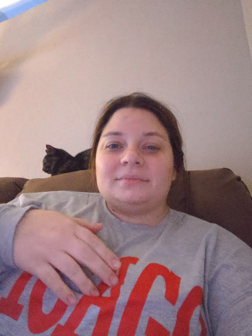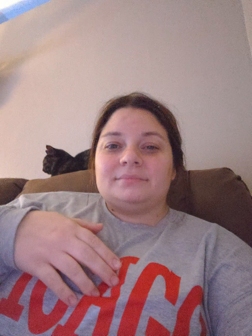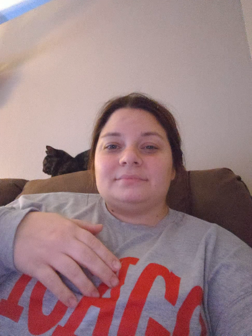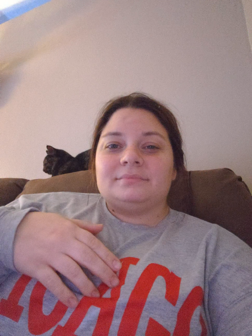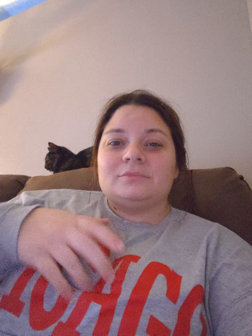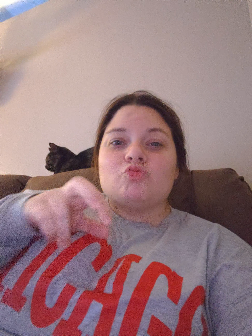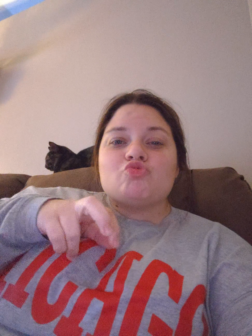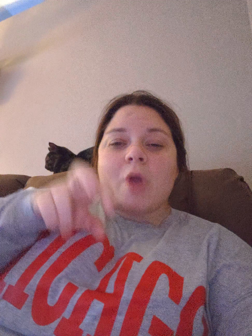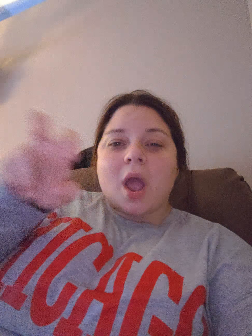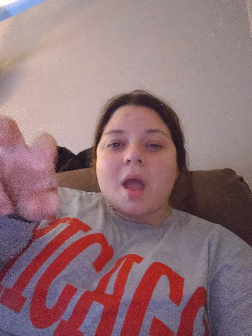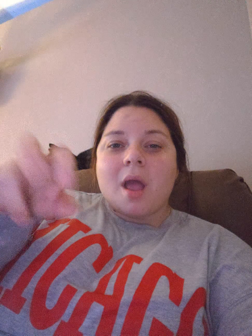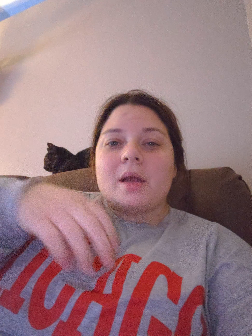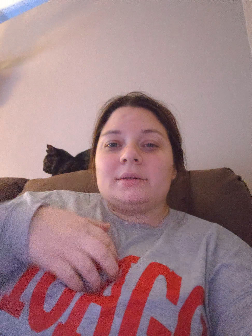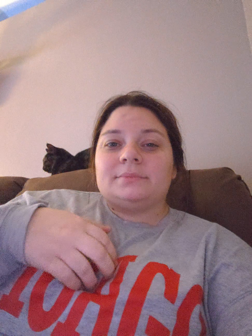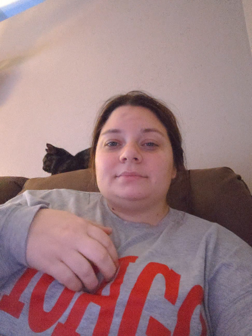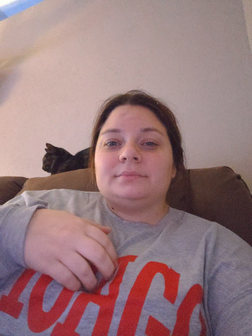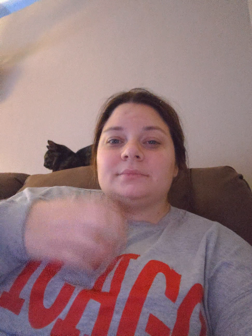ride